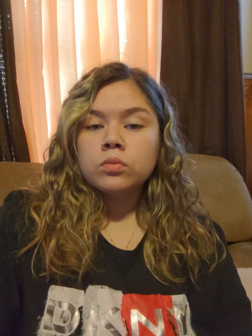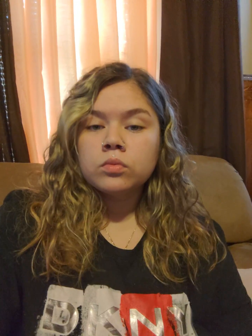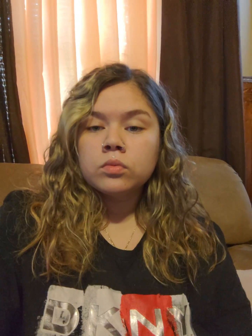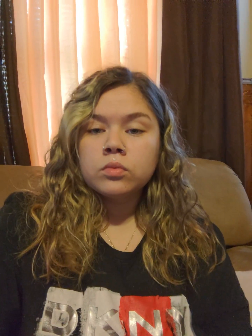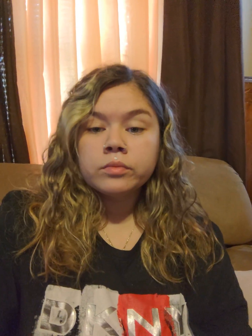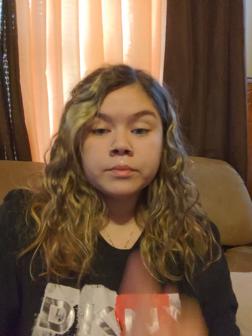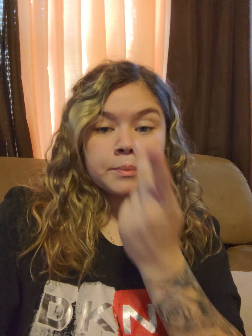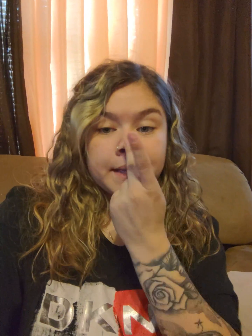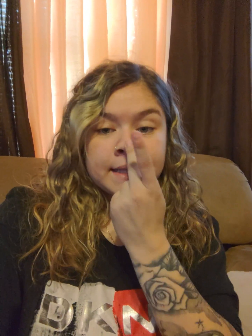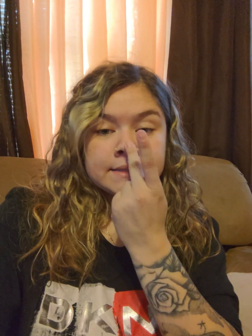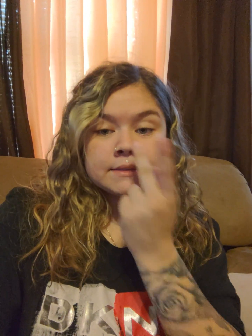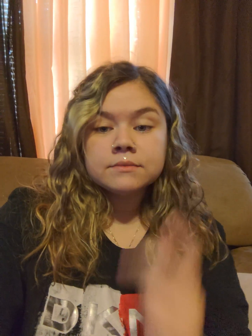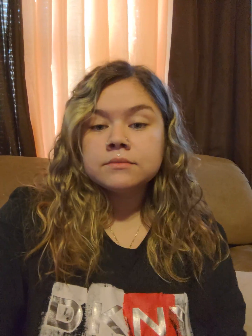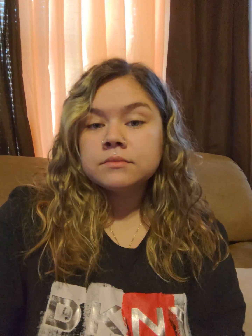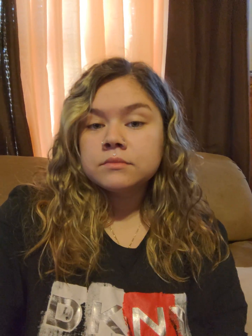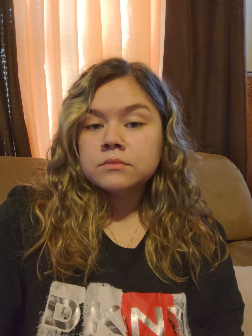penis